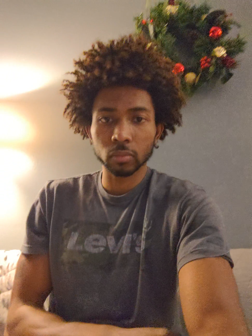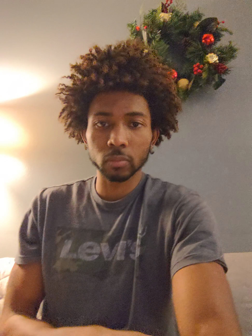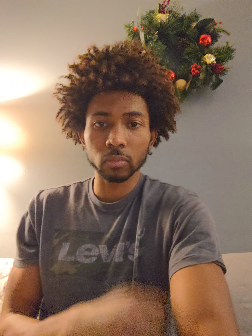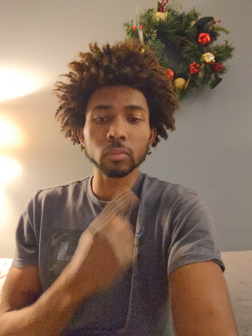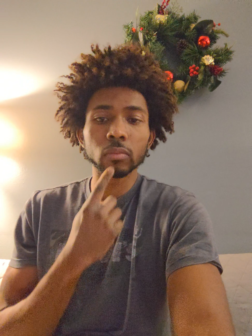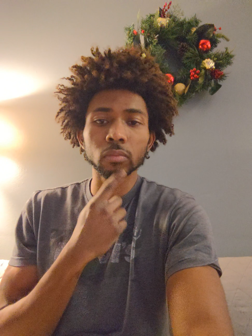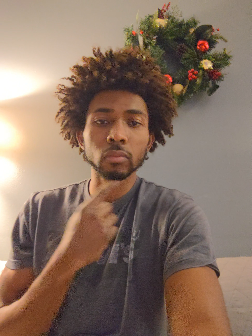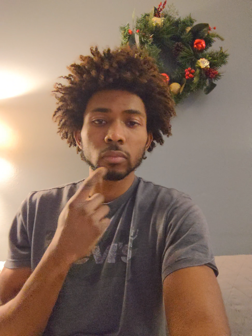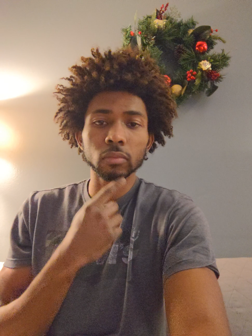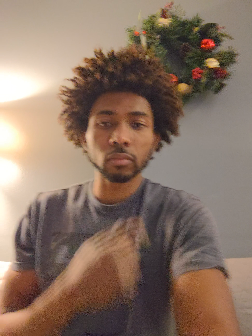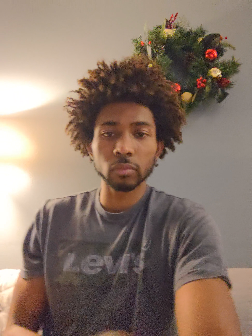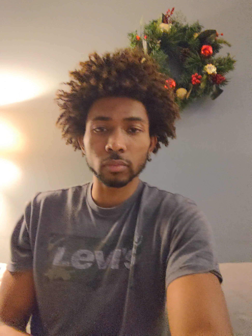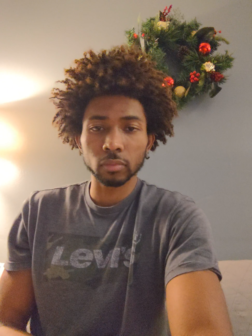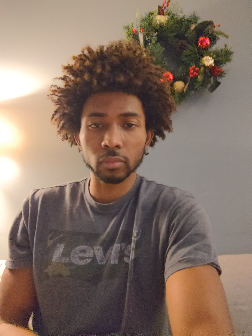chin